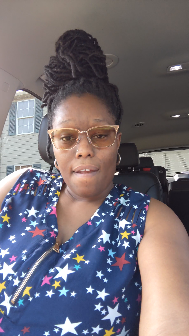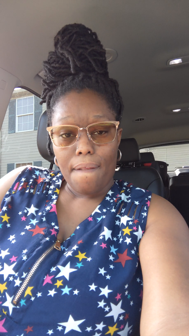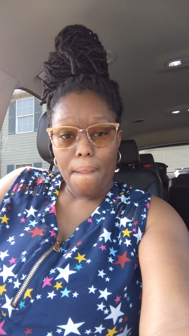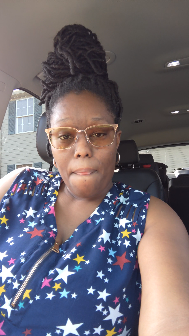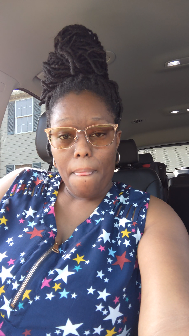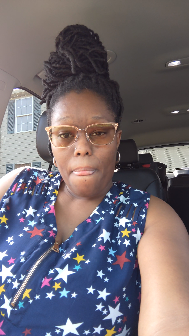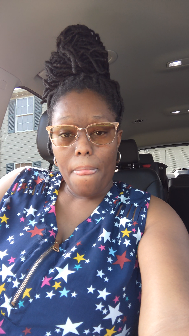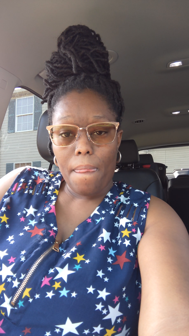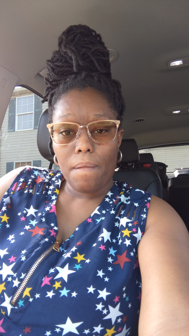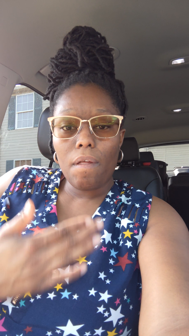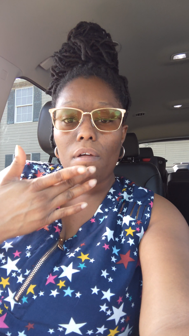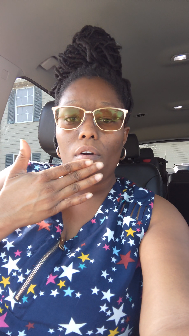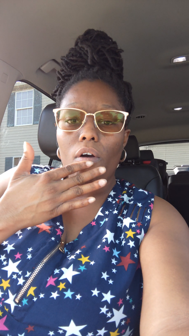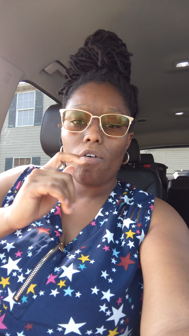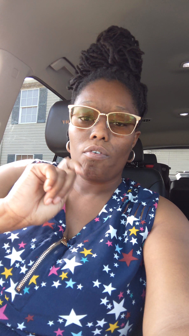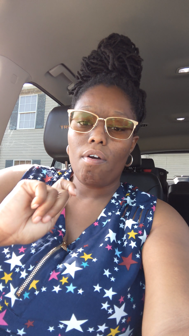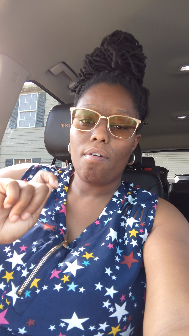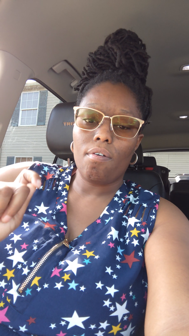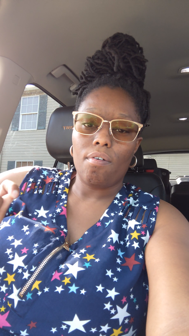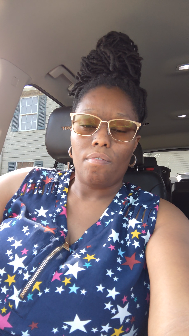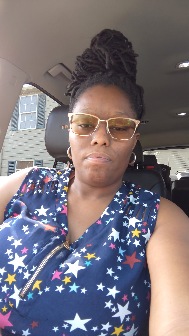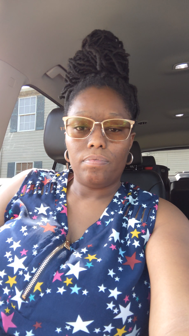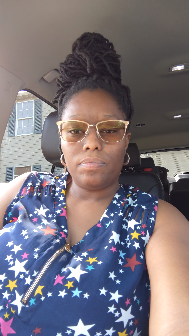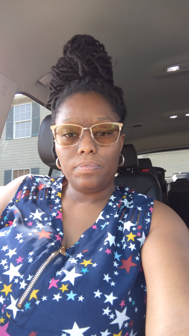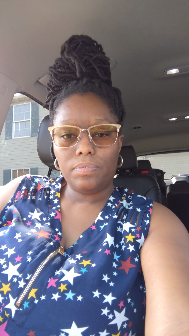crayon